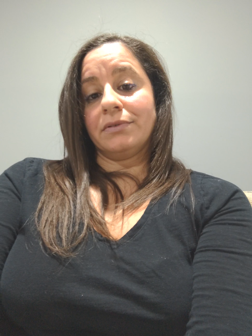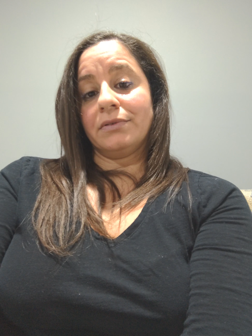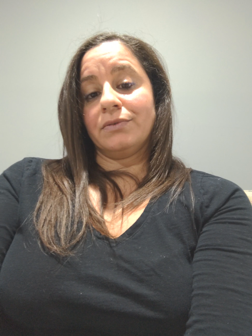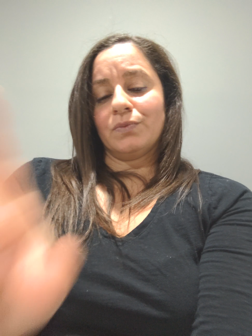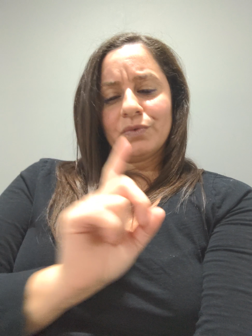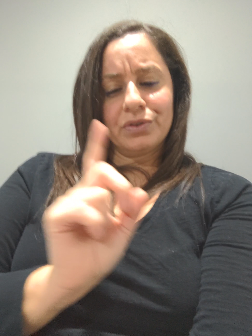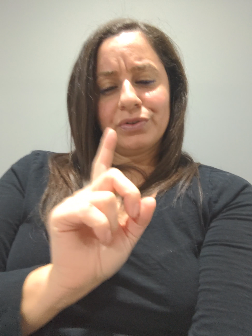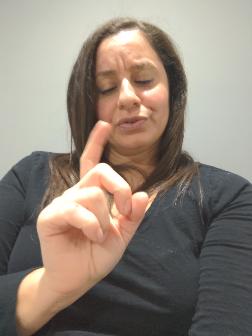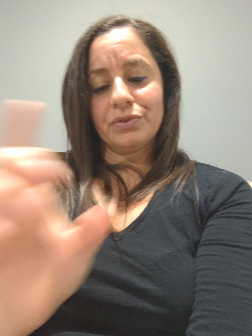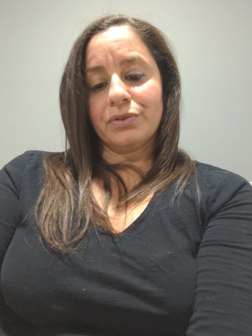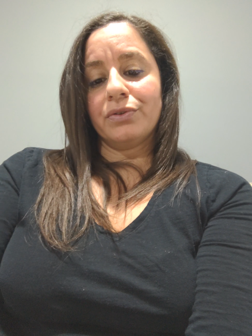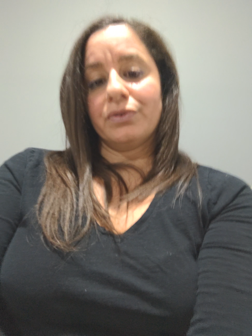where